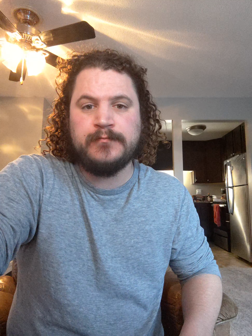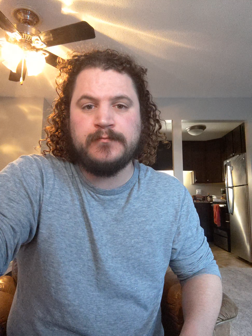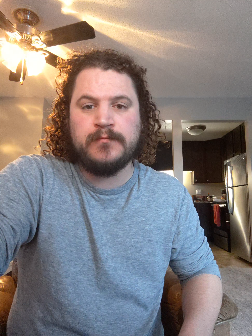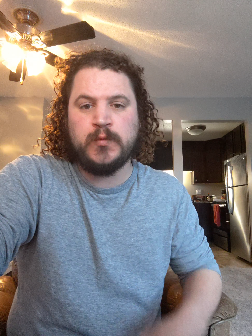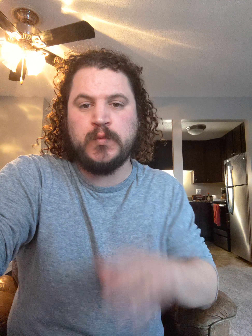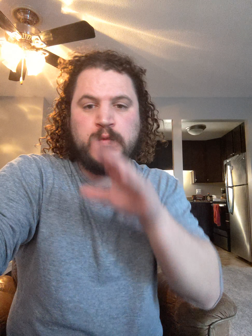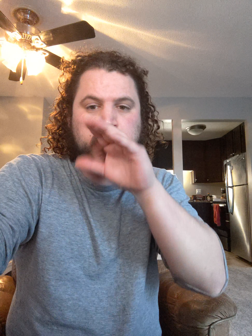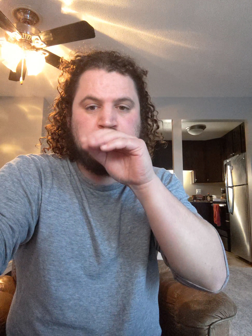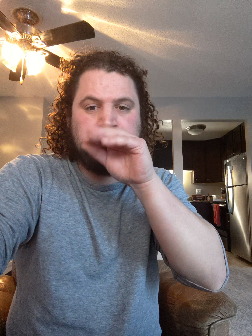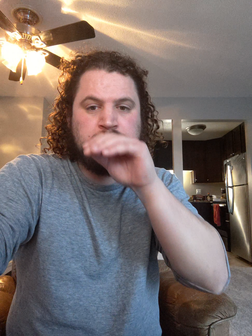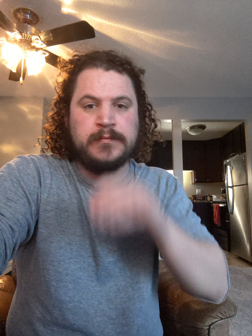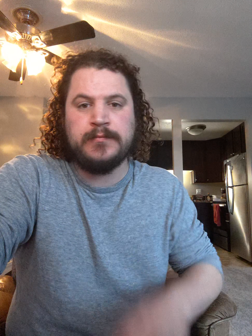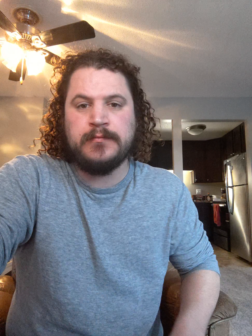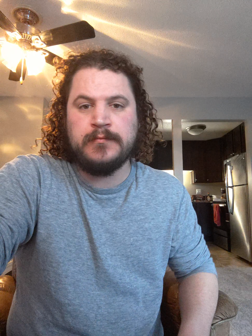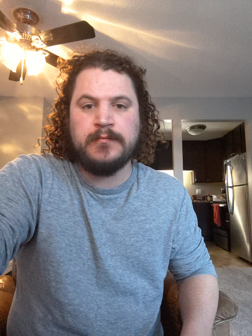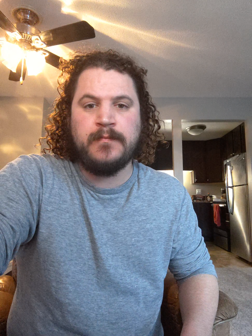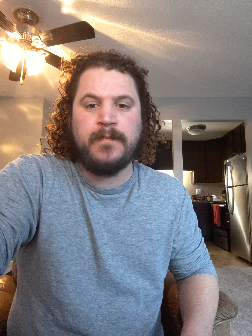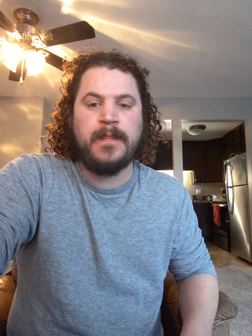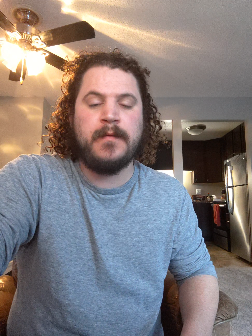goose